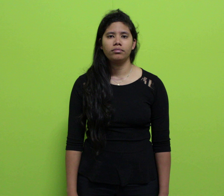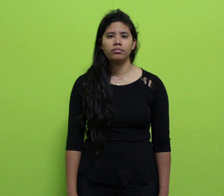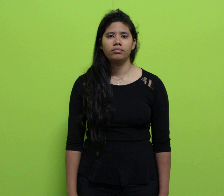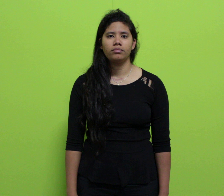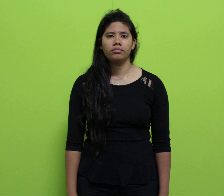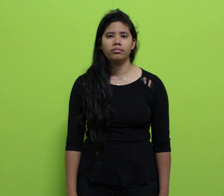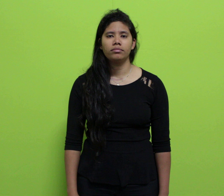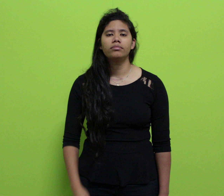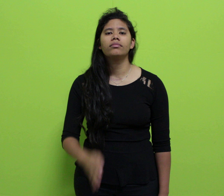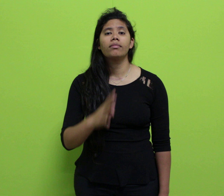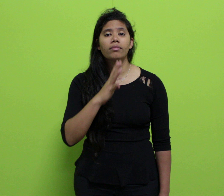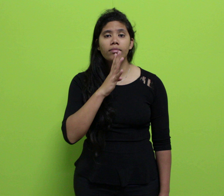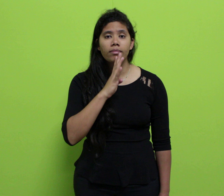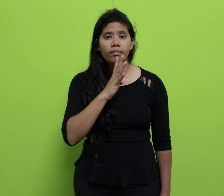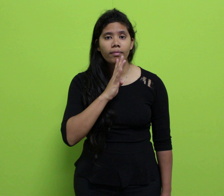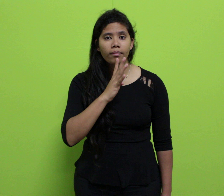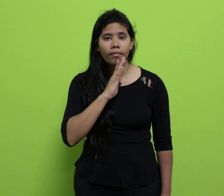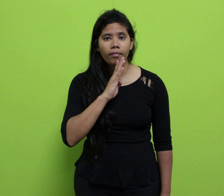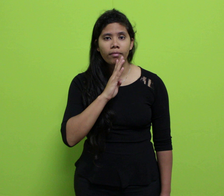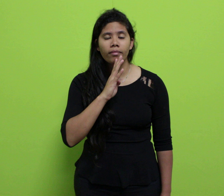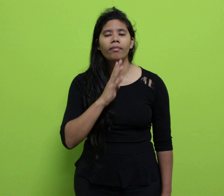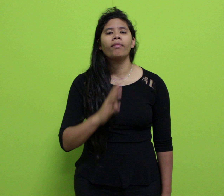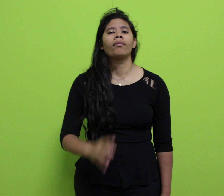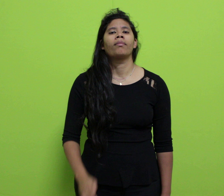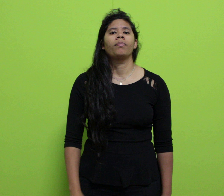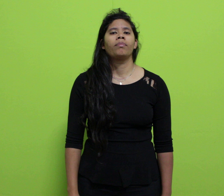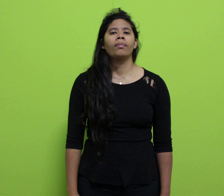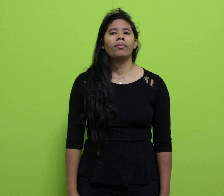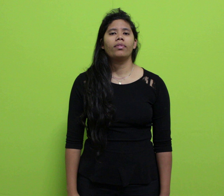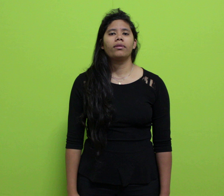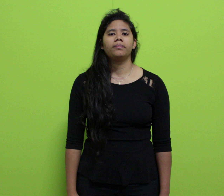conhecer